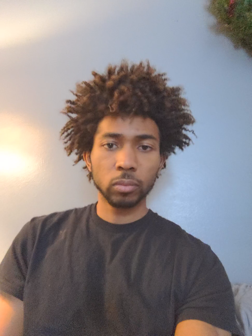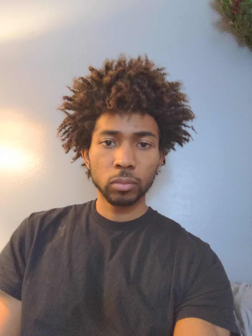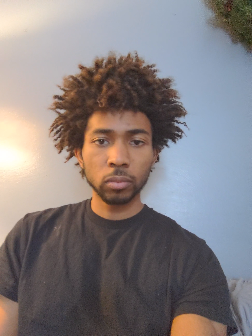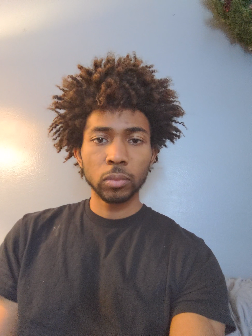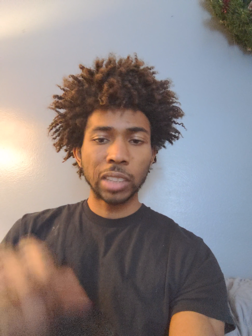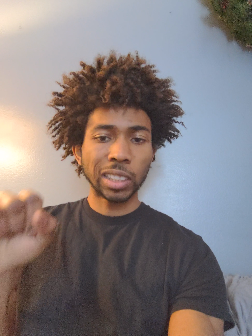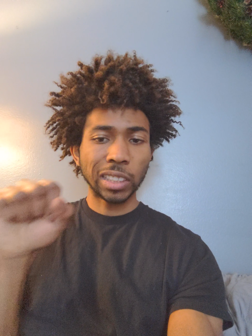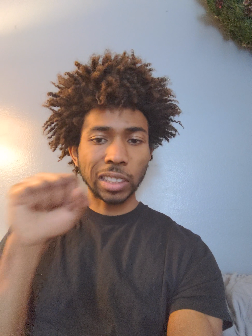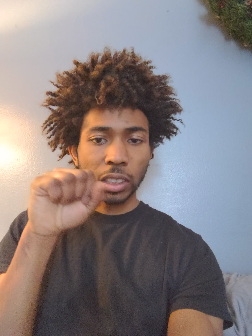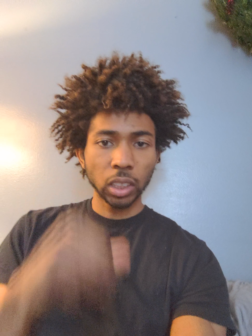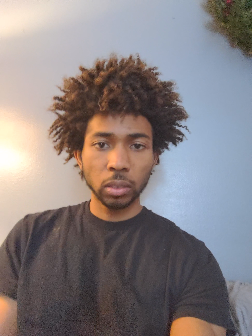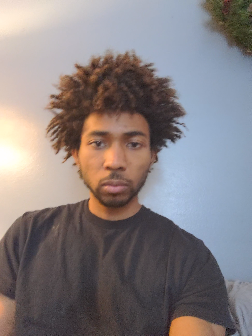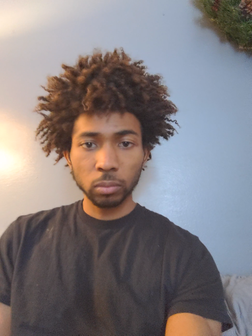carrot